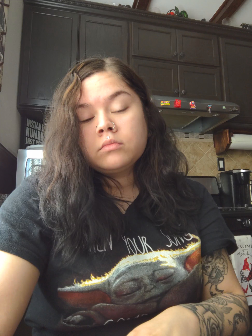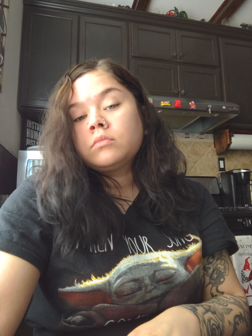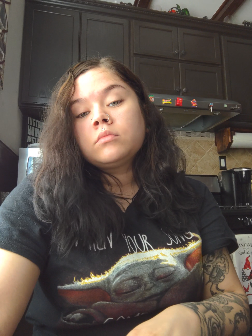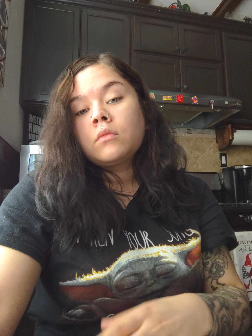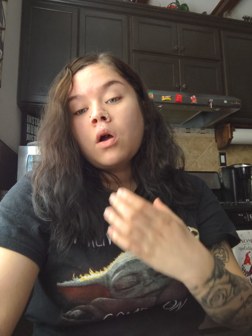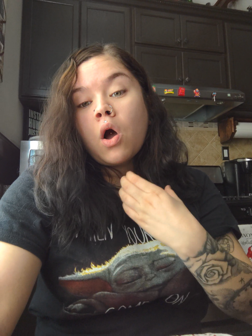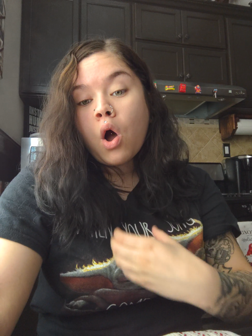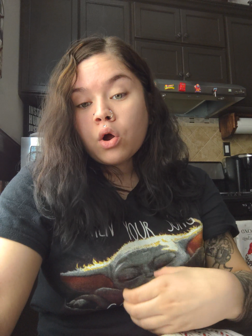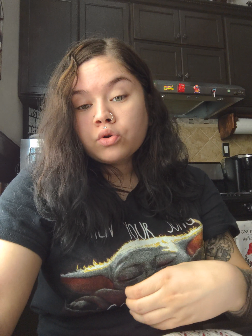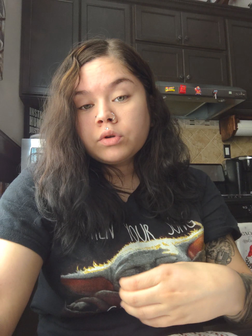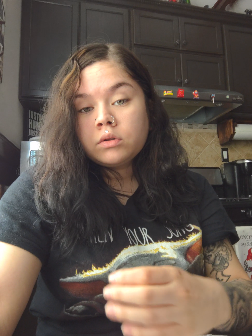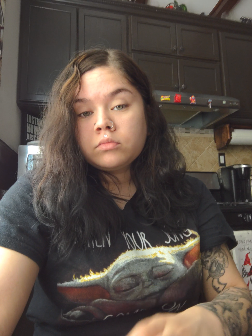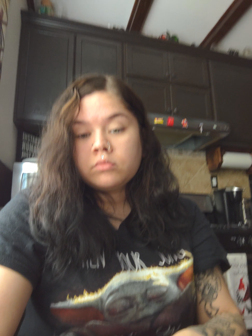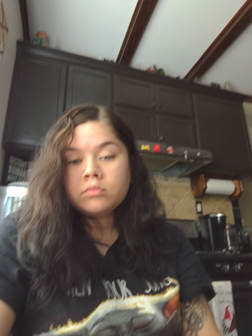hungry